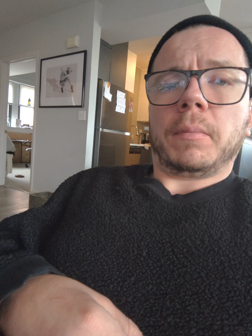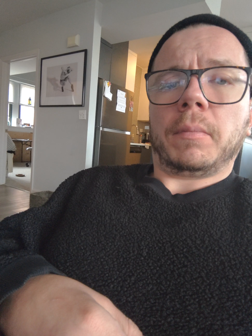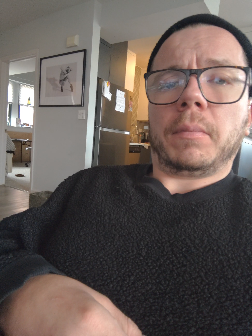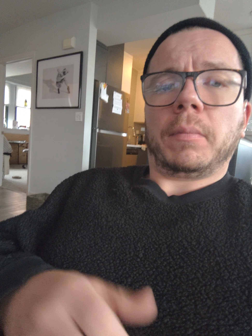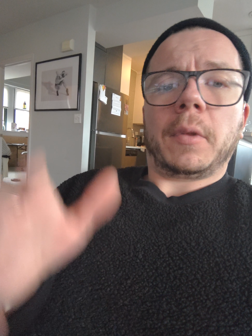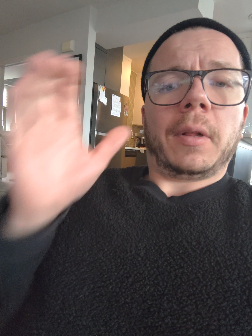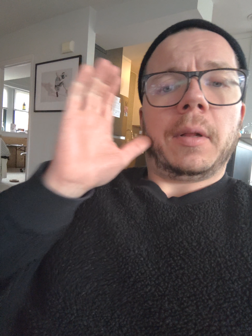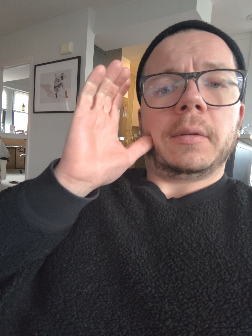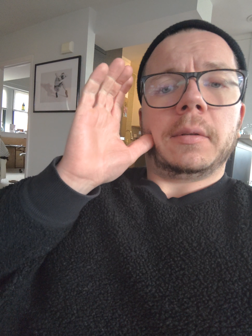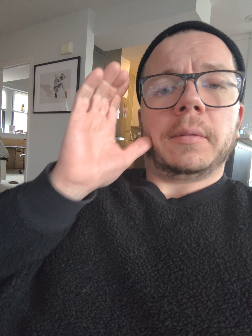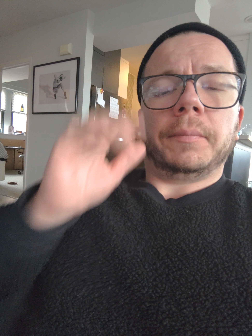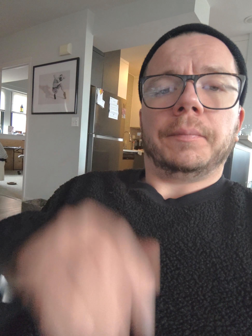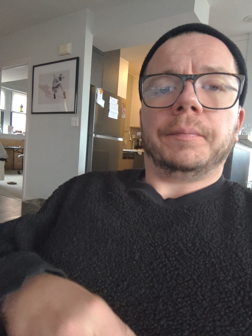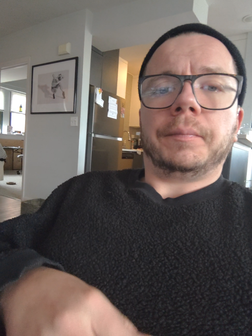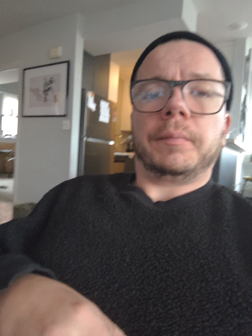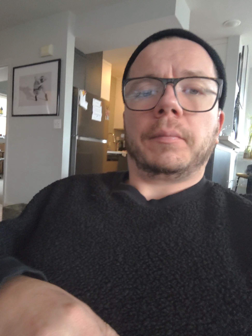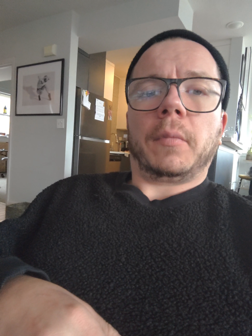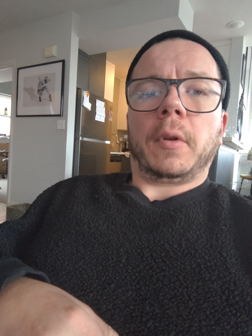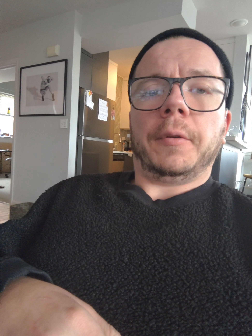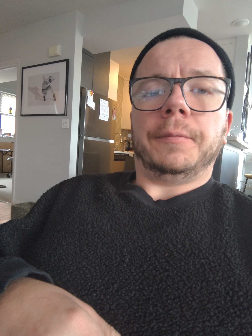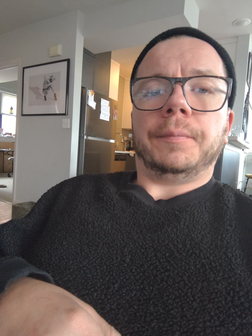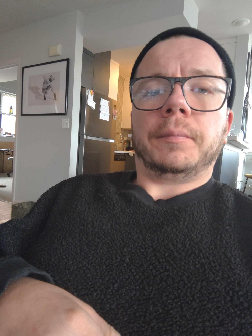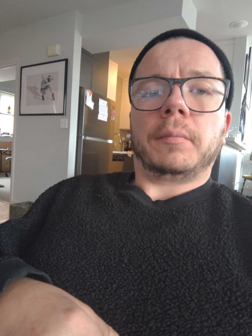listen